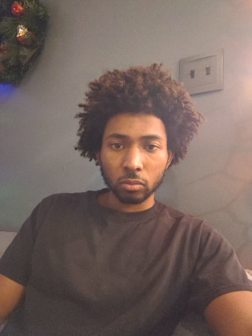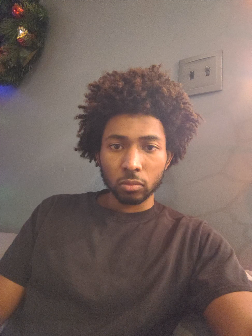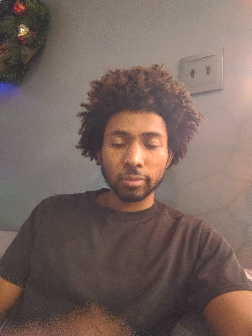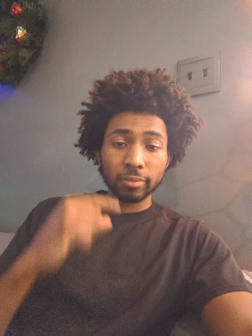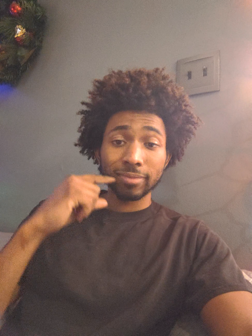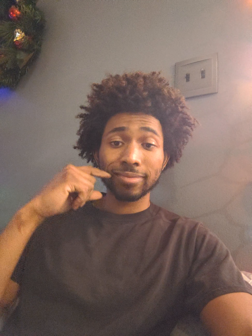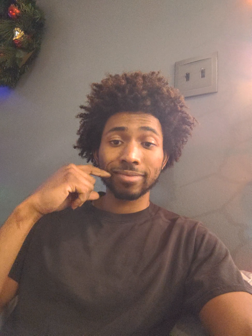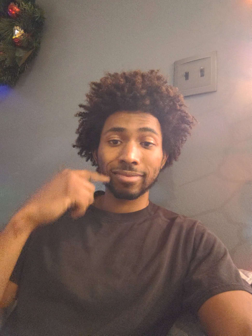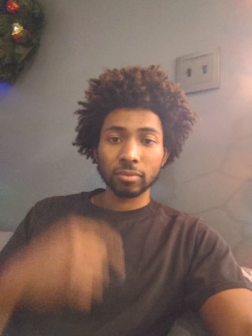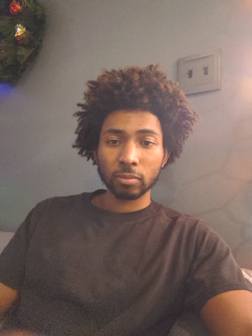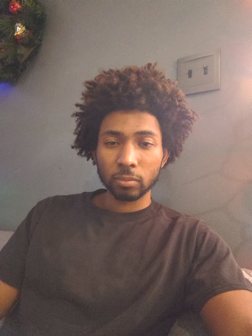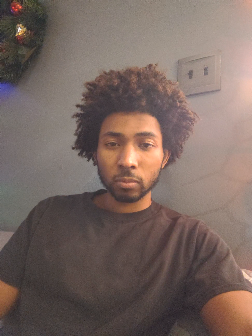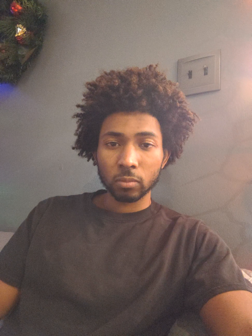smile